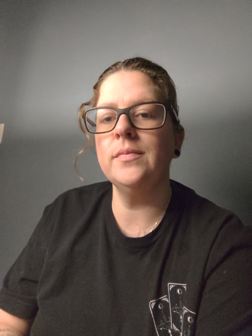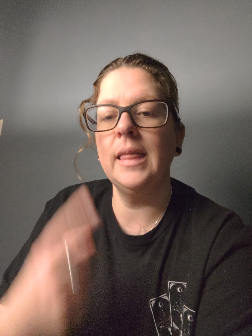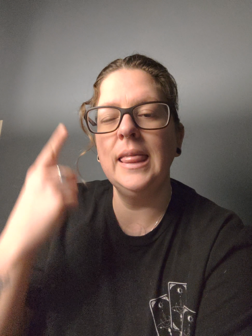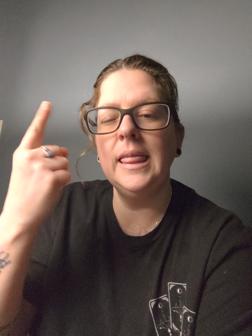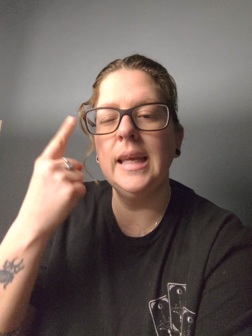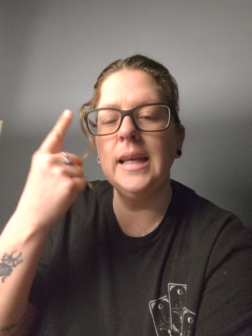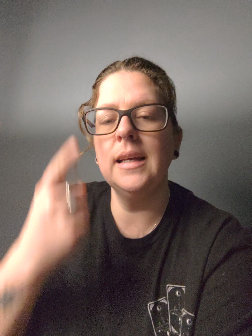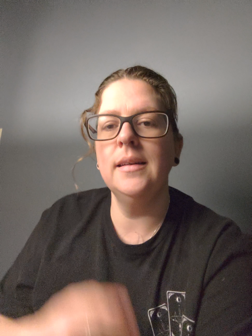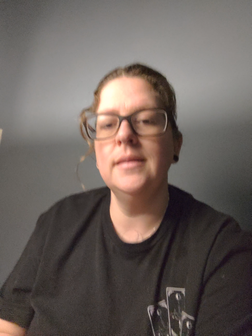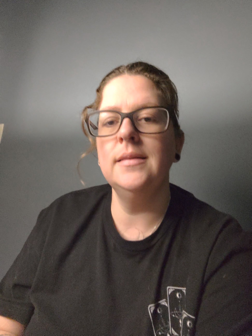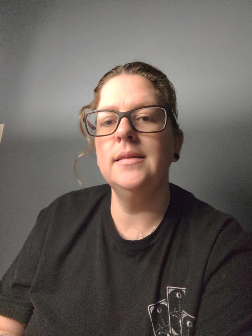think